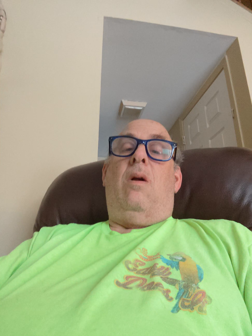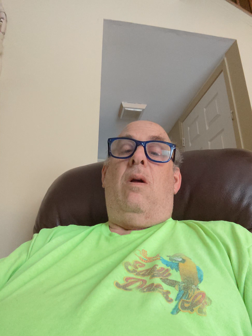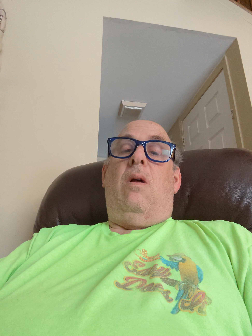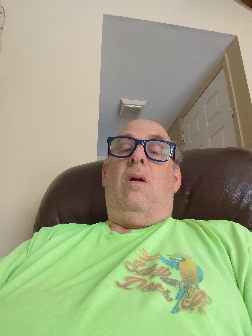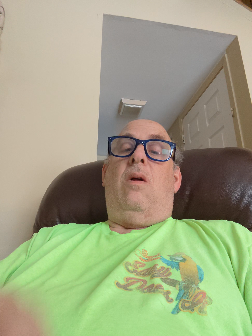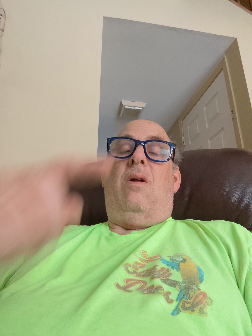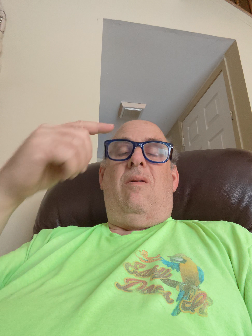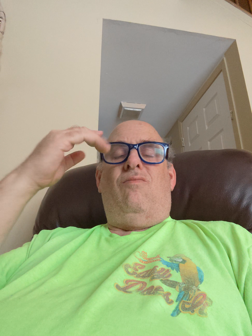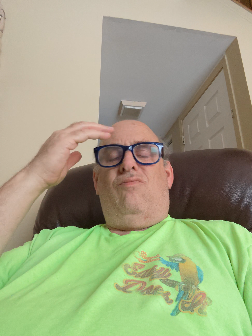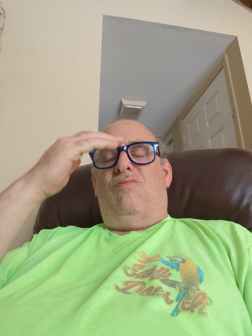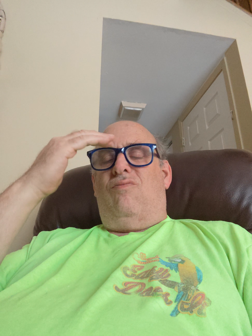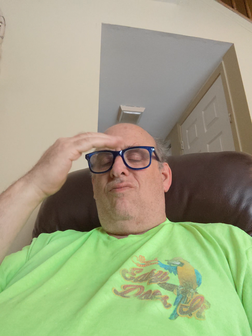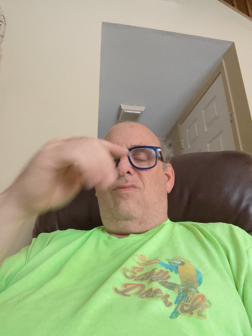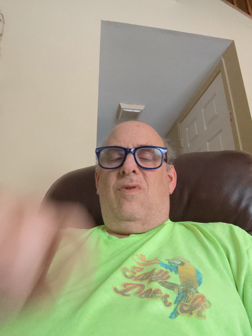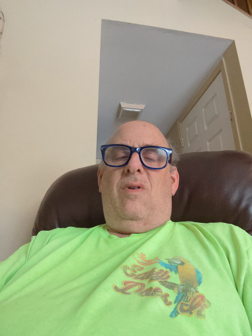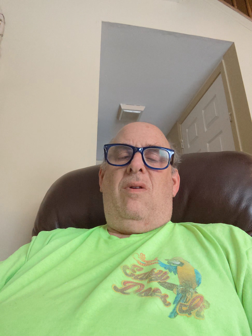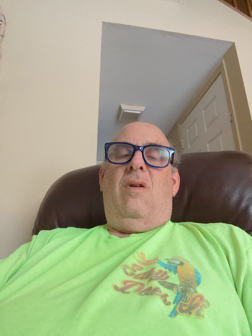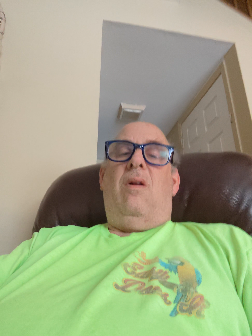think